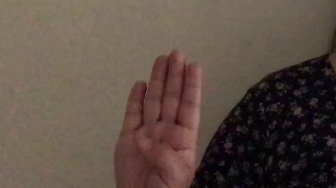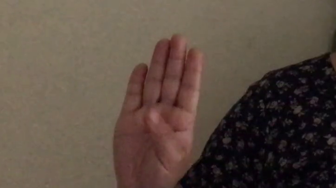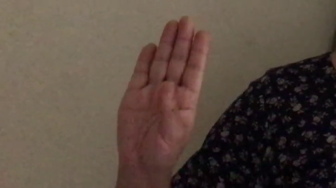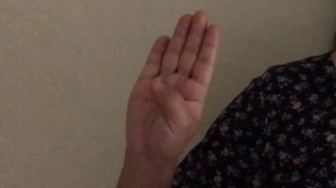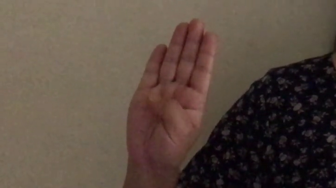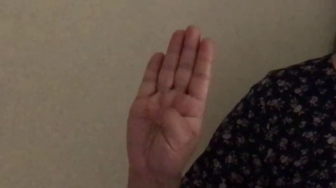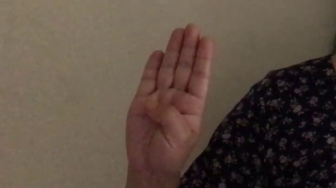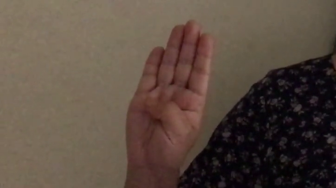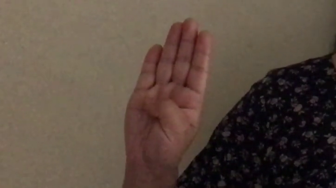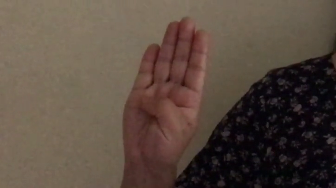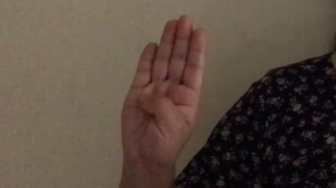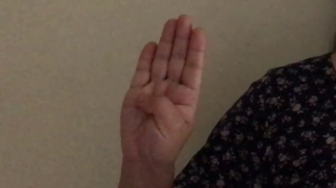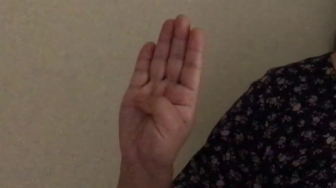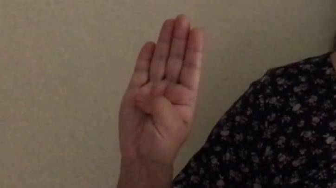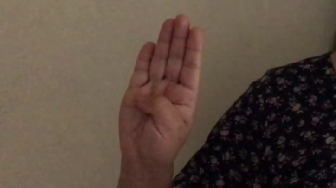ब